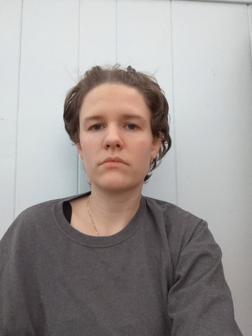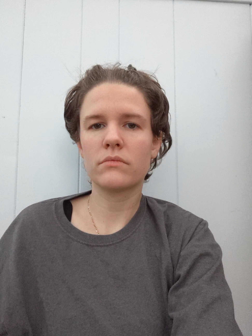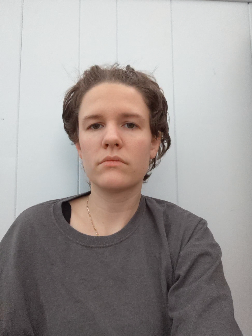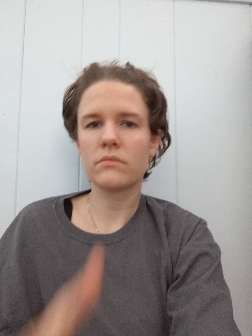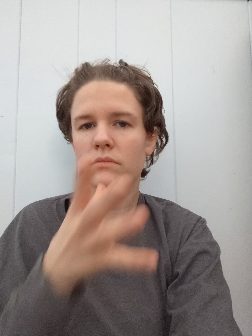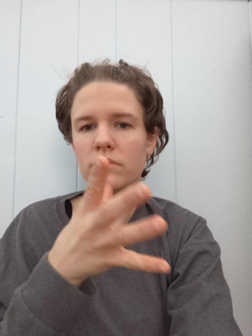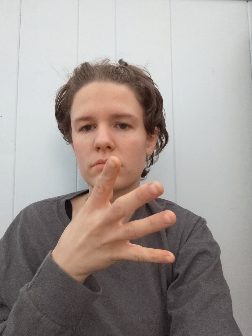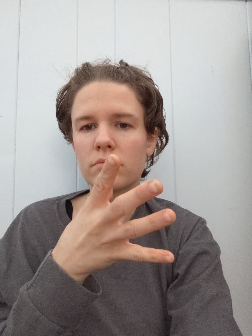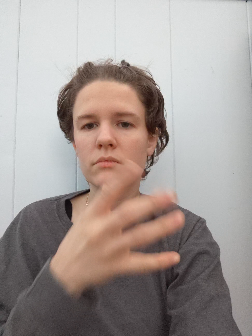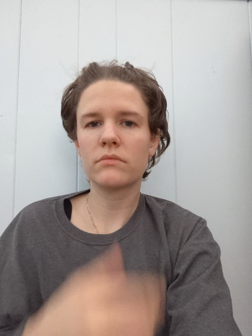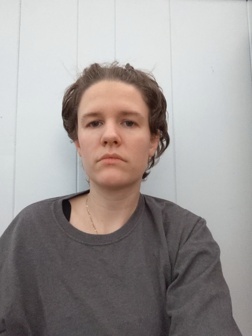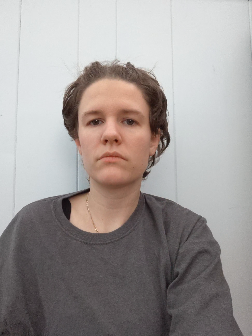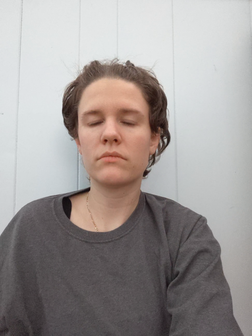mom